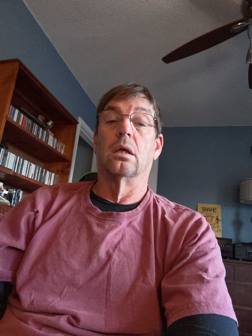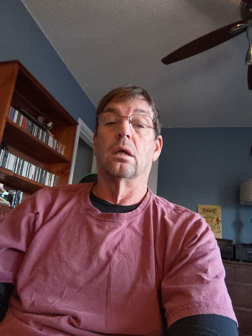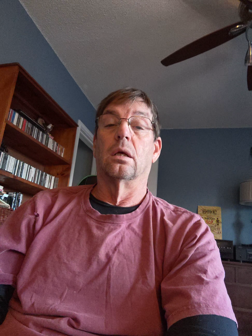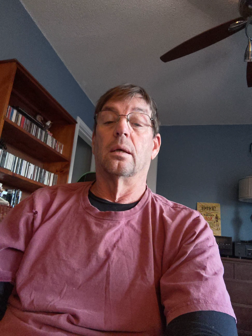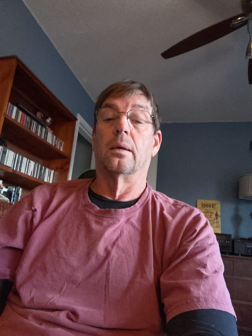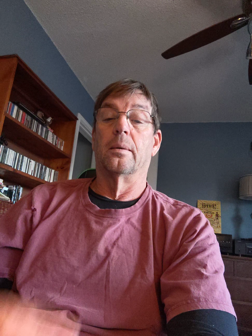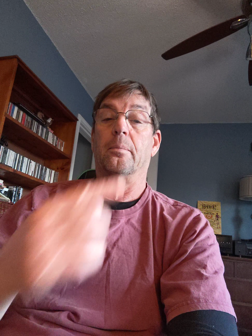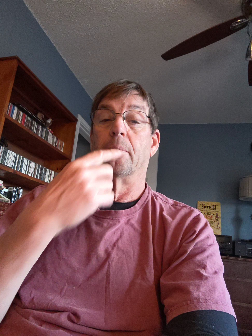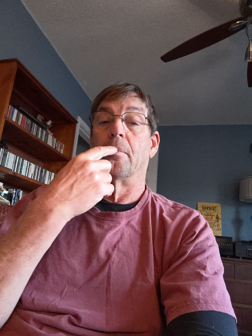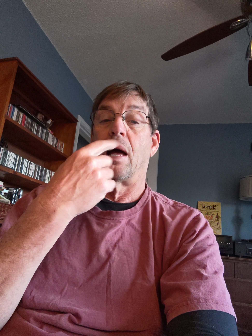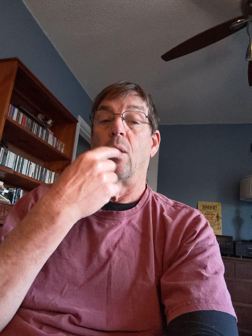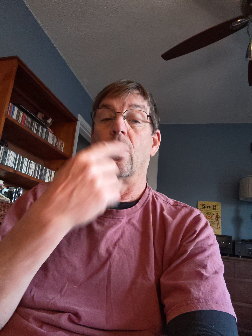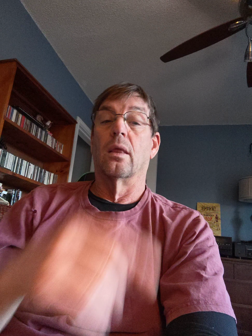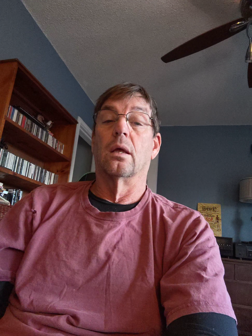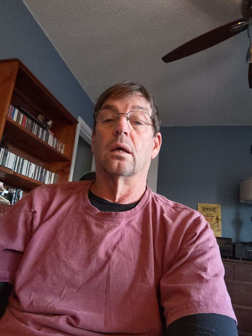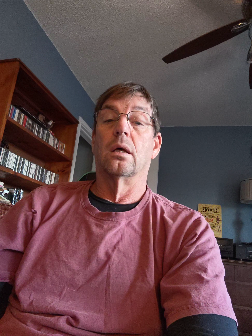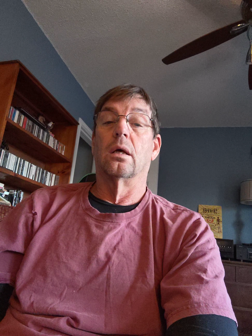mouth